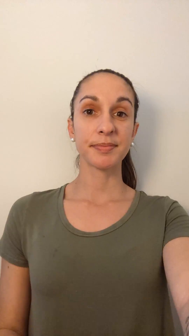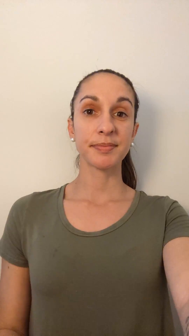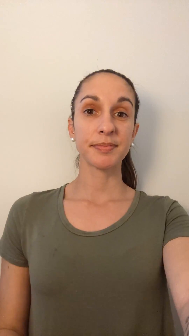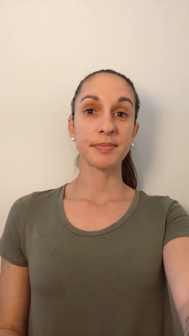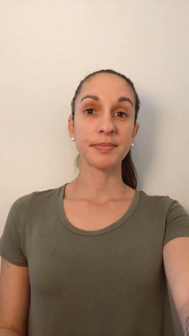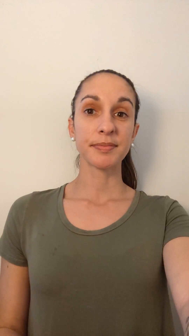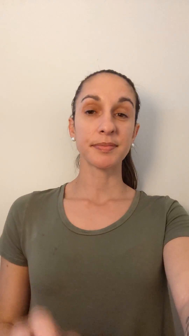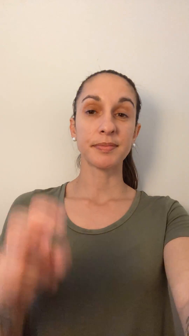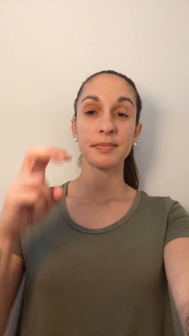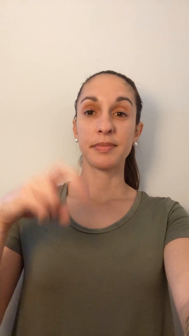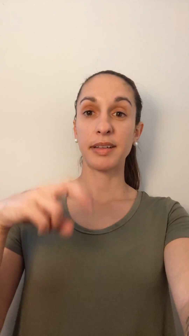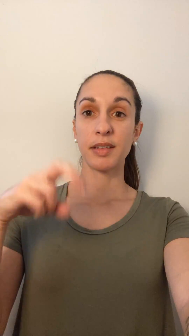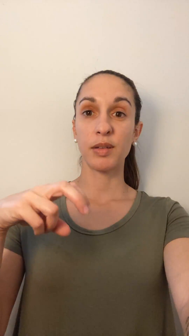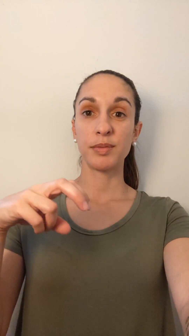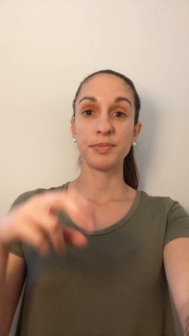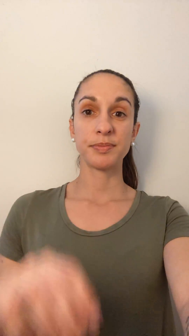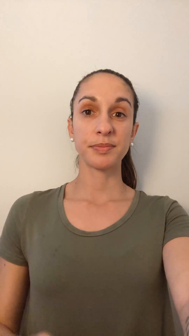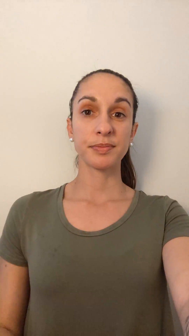potato